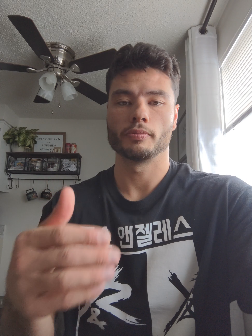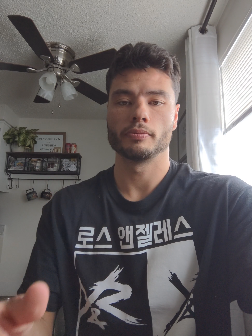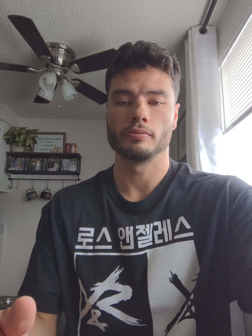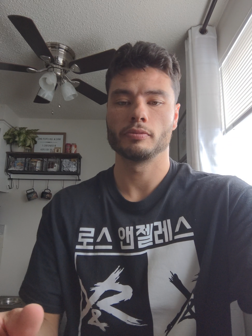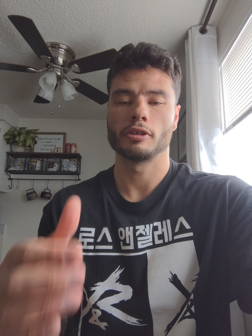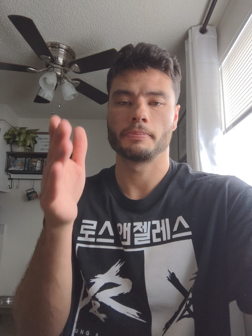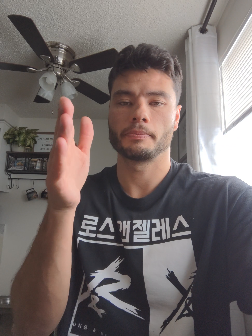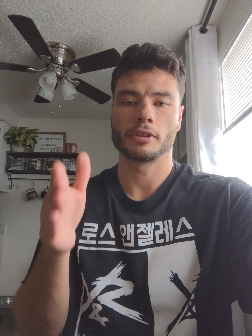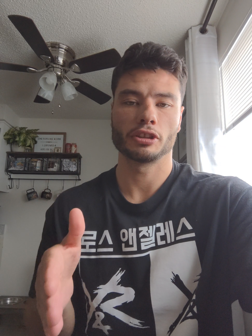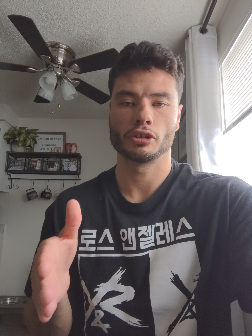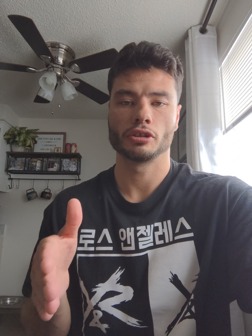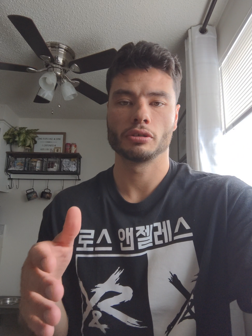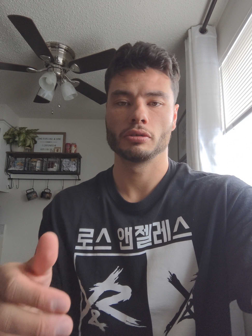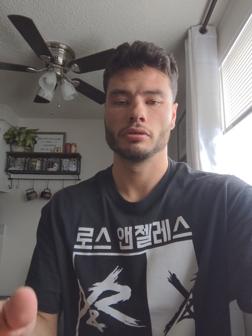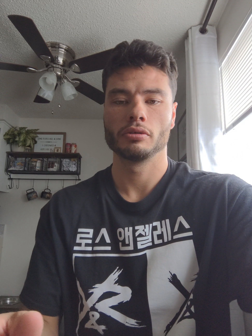person